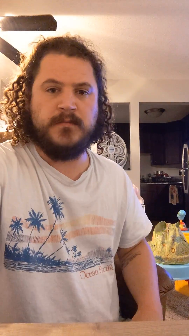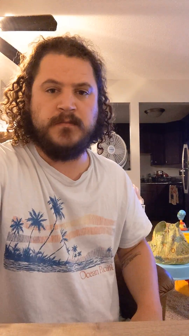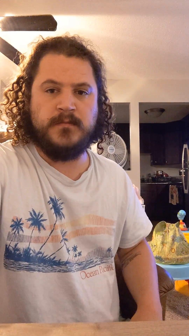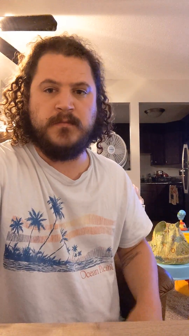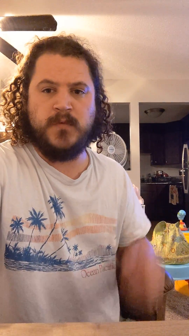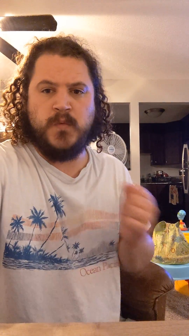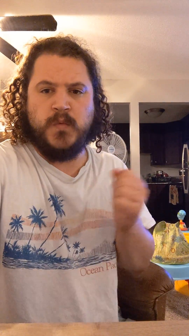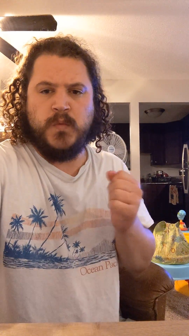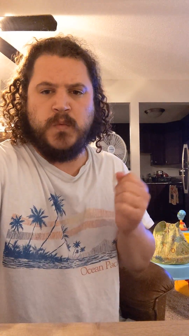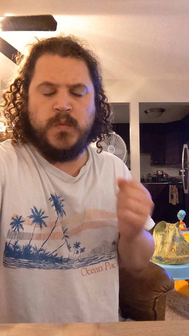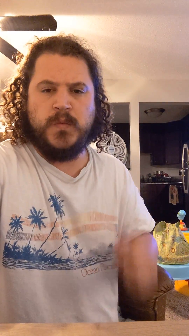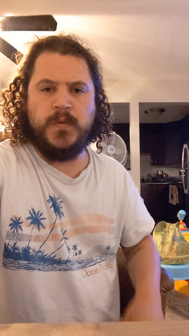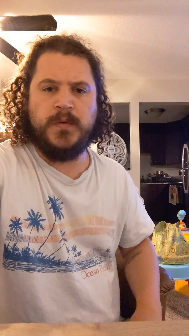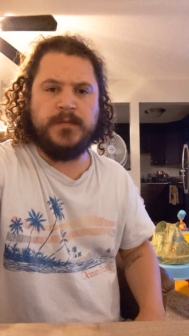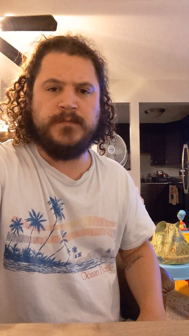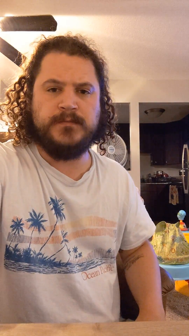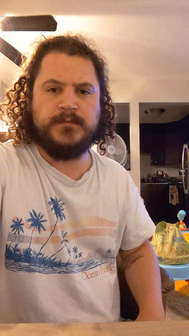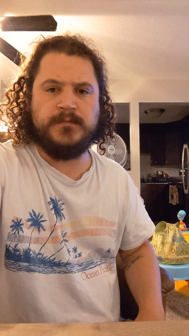cold